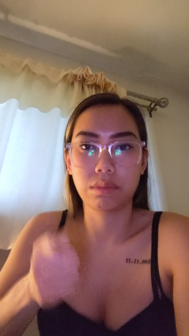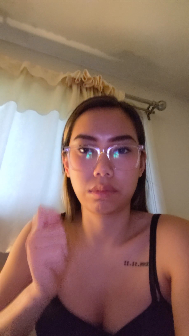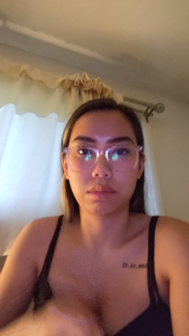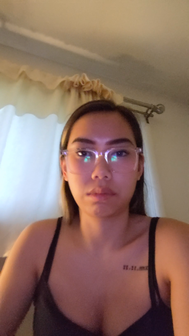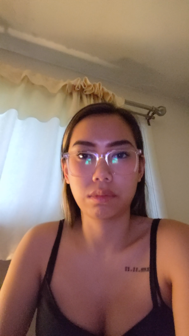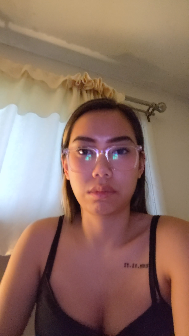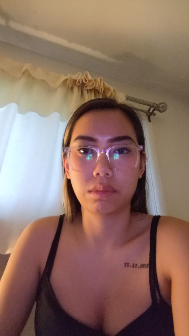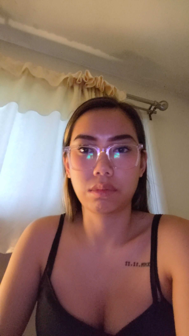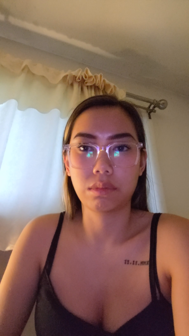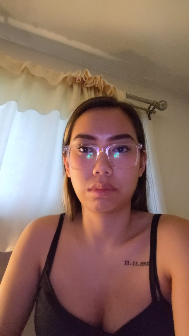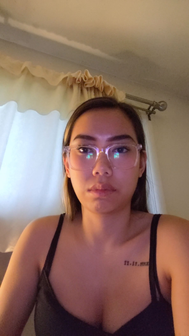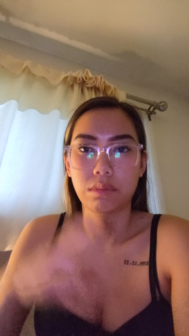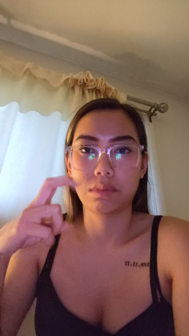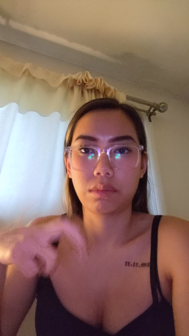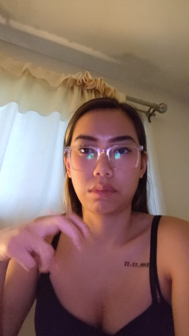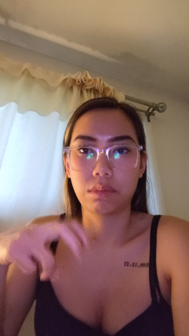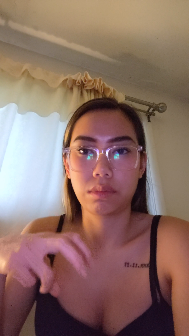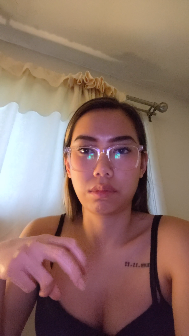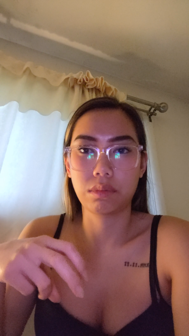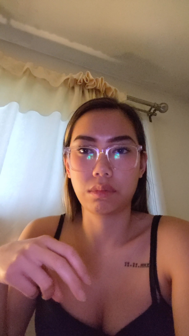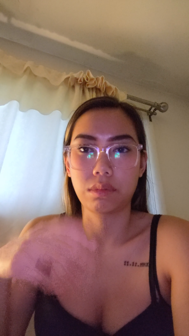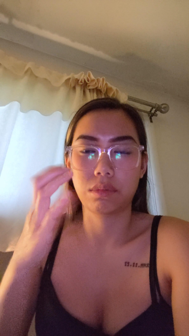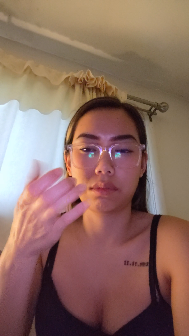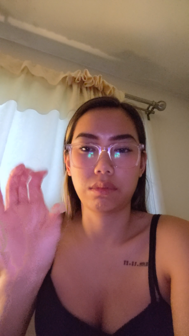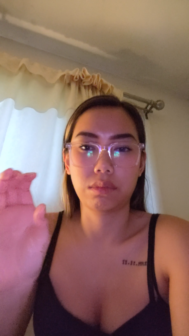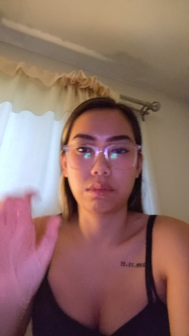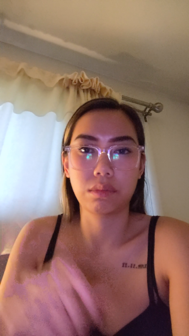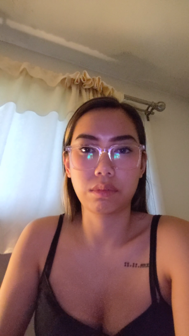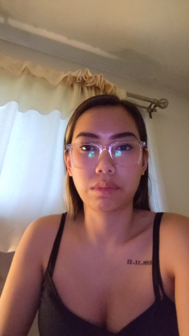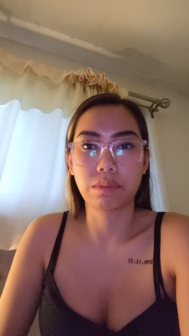potato chip